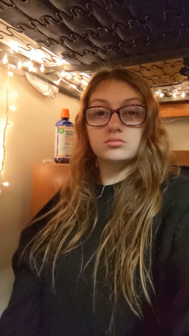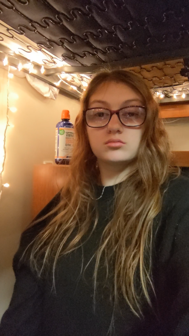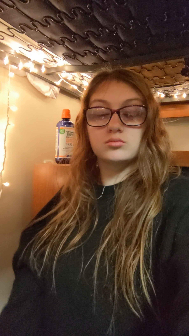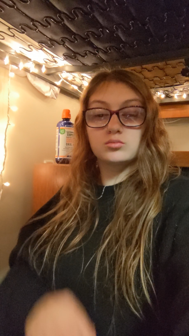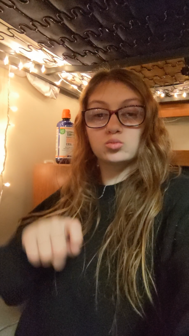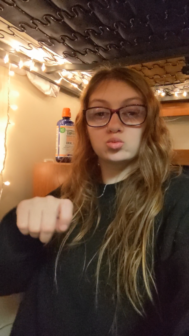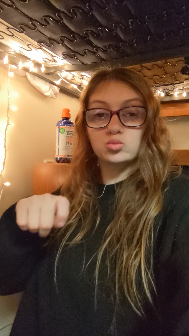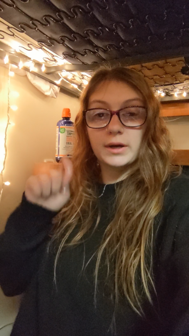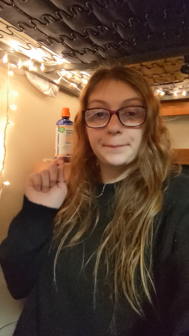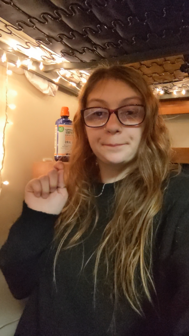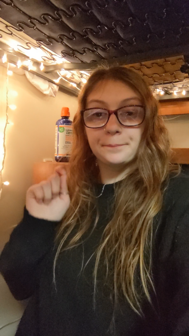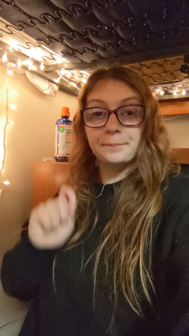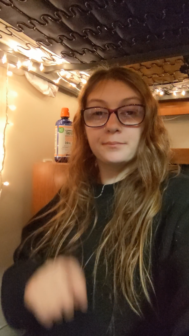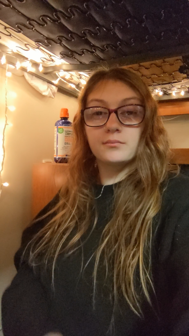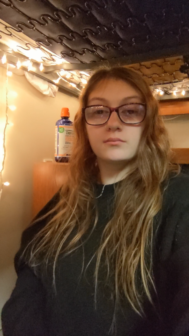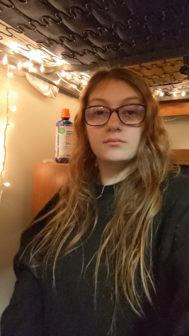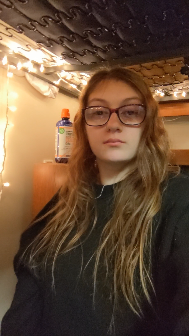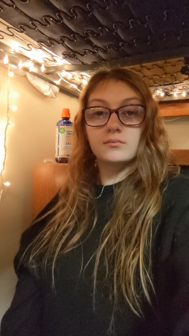rip